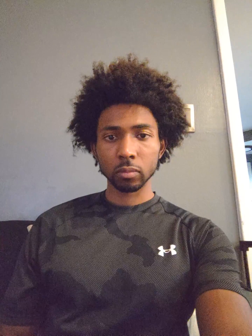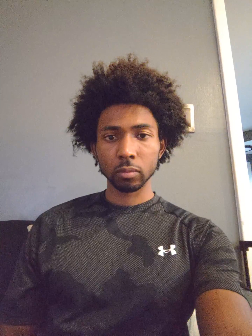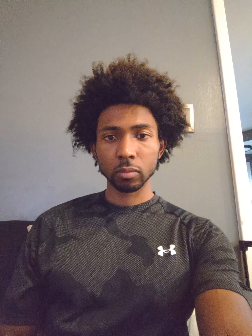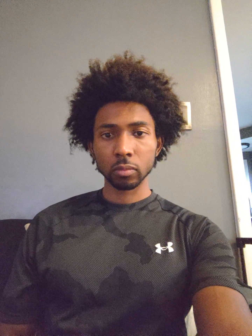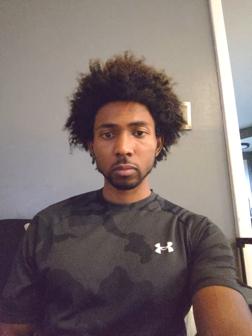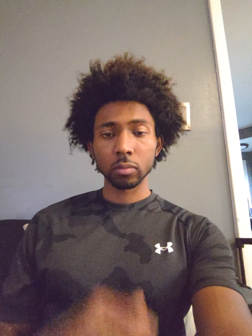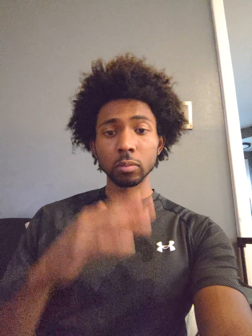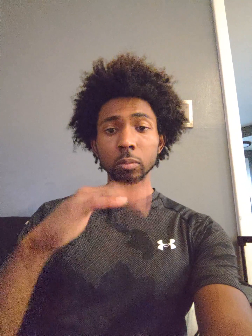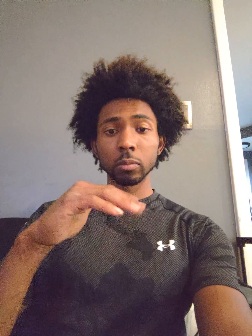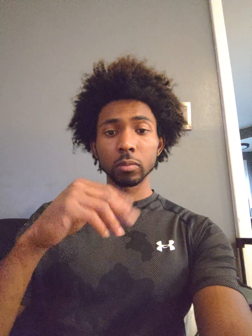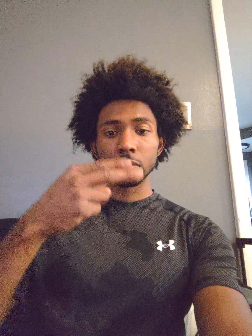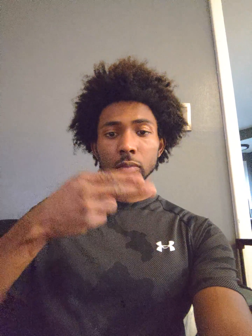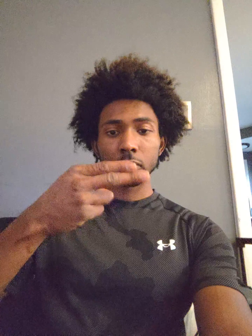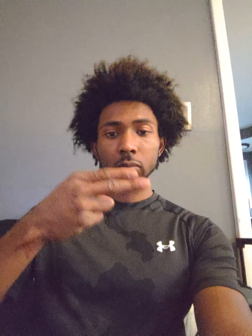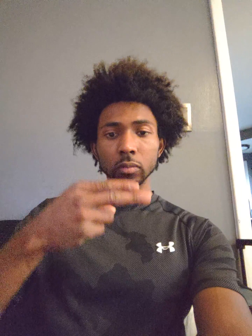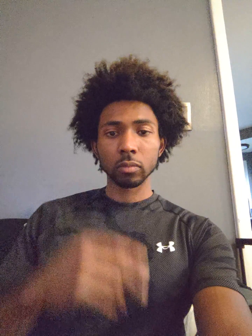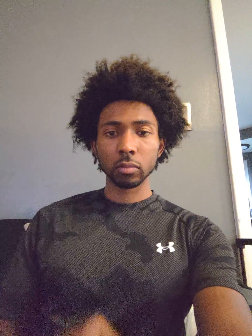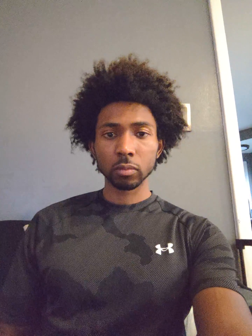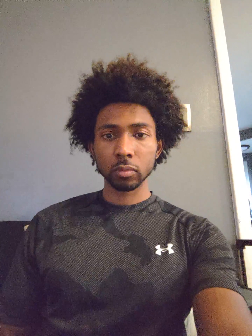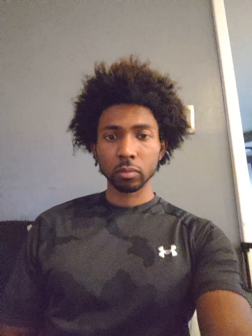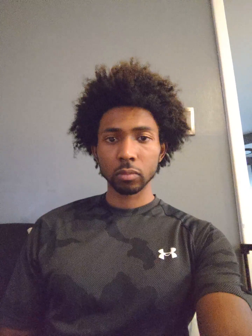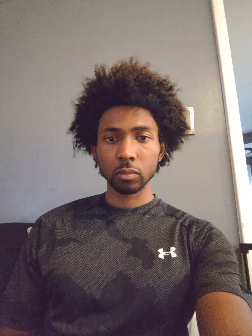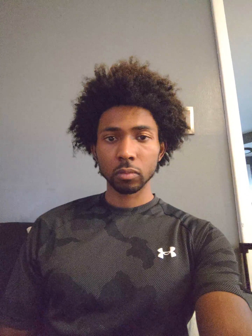pet's name